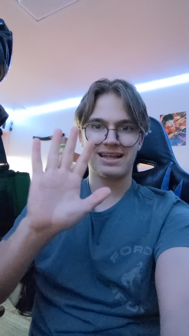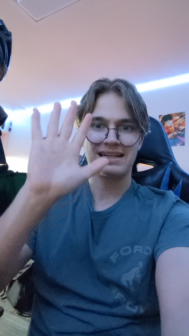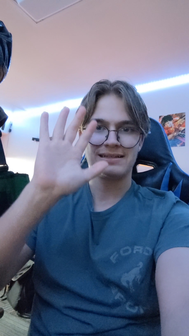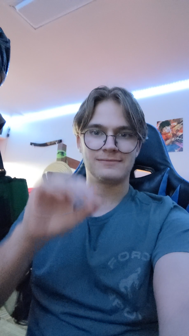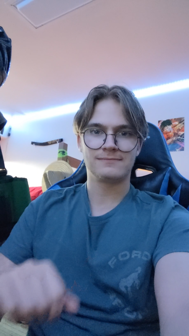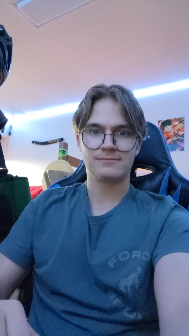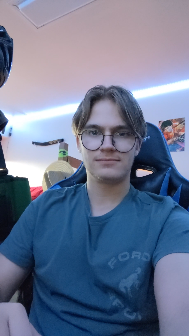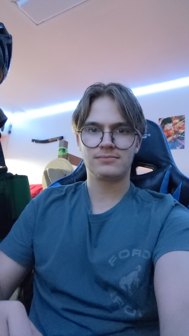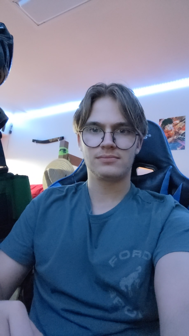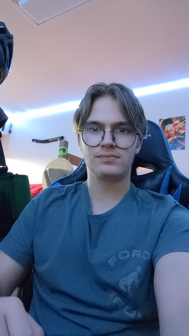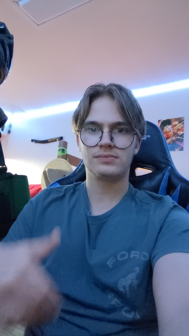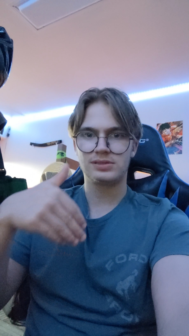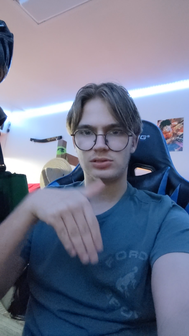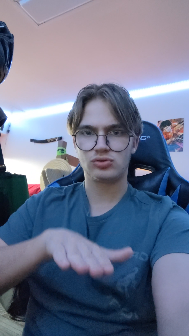enter